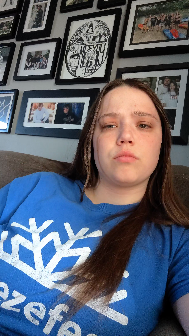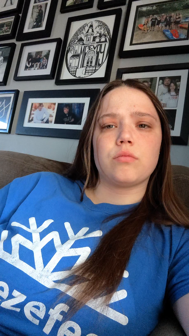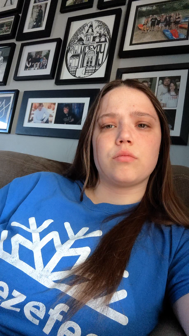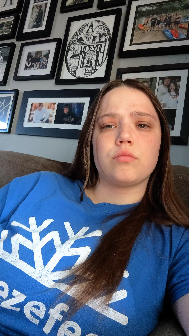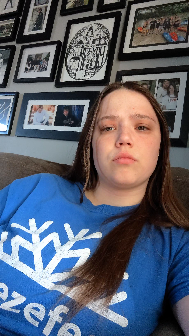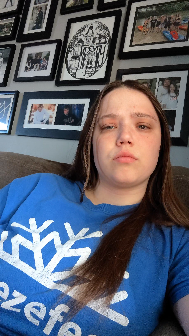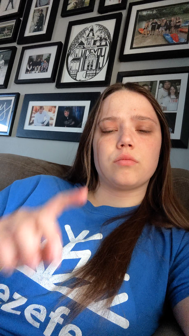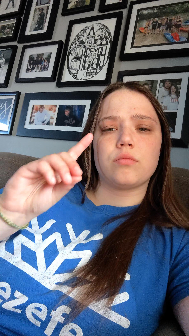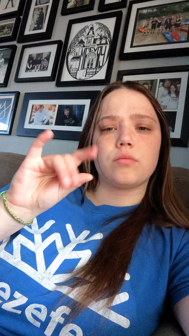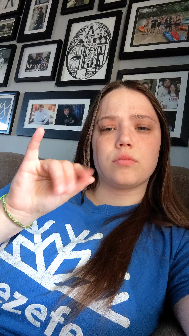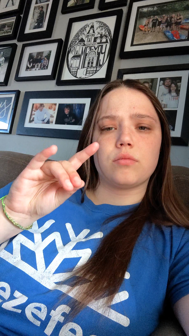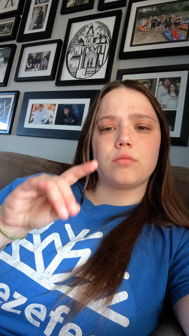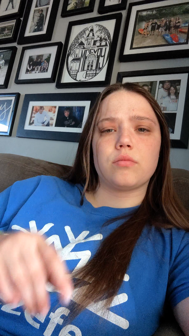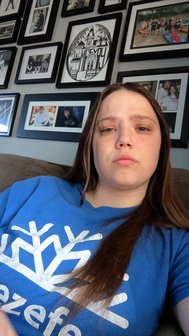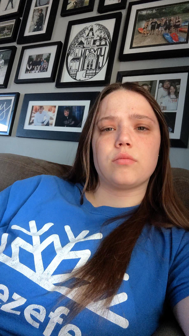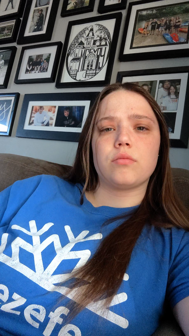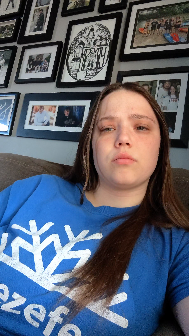did